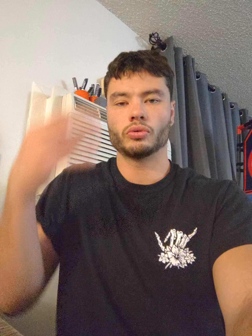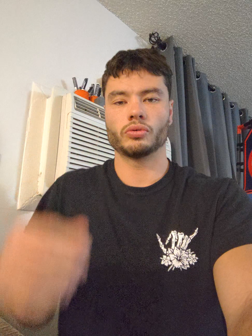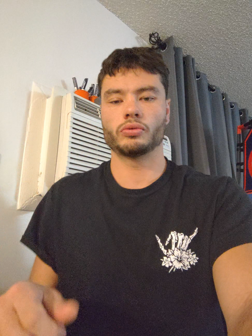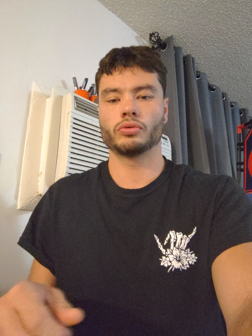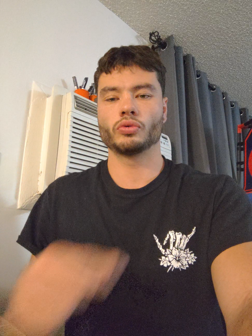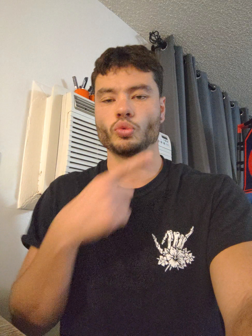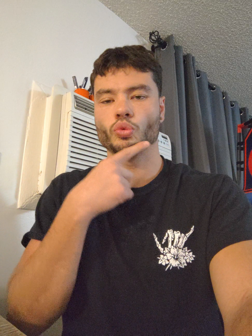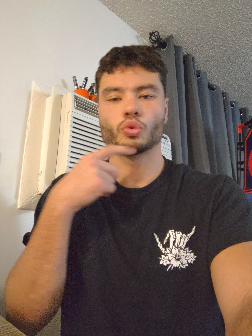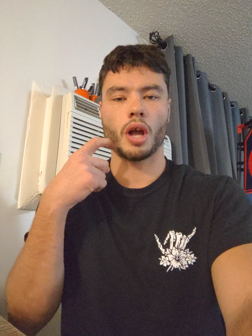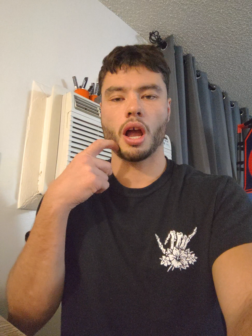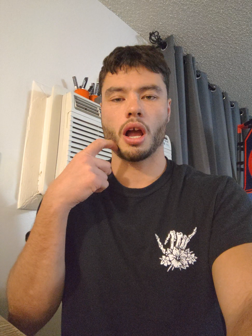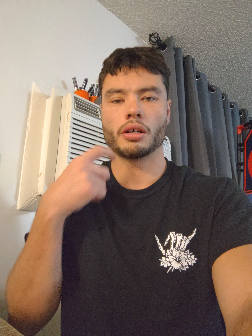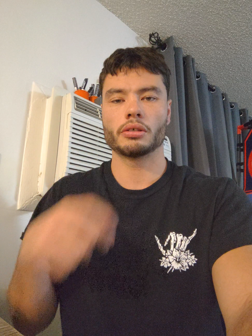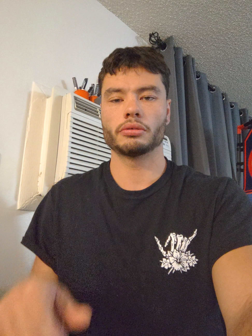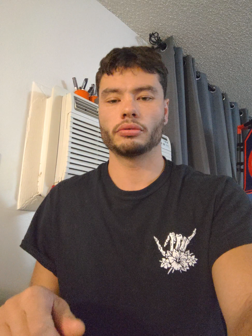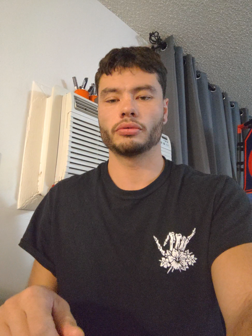dry